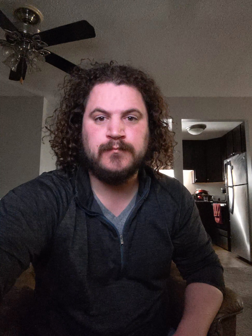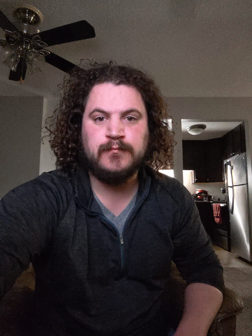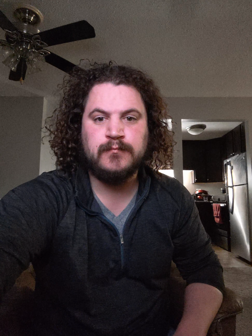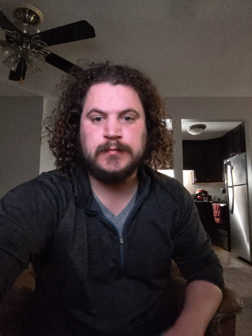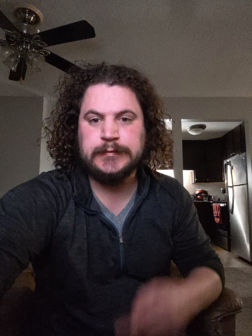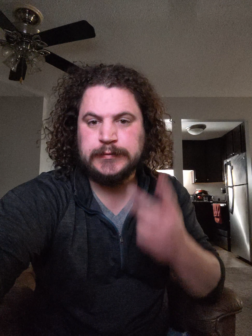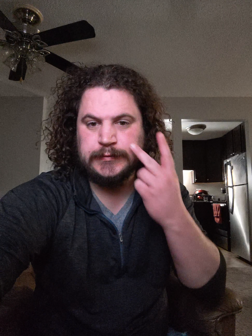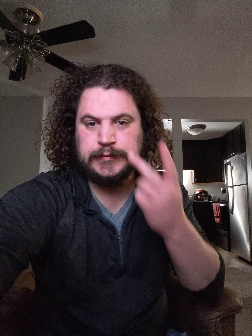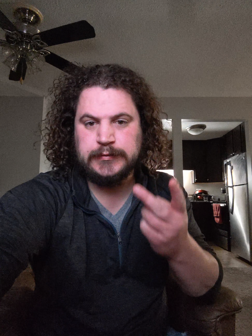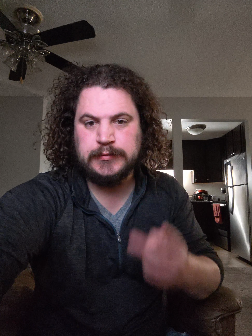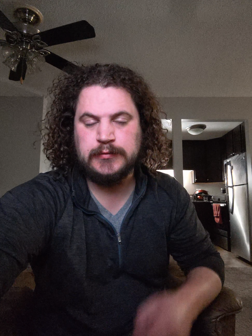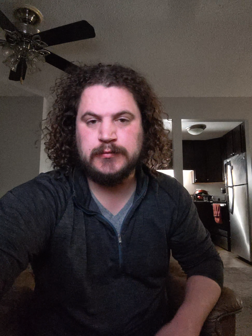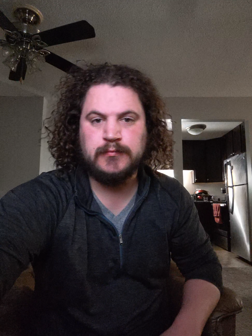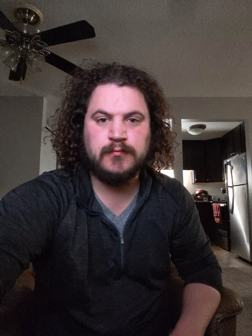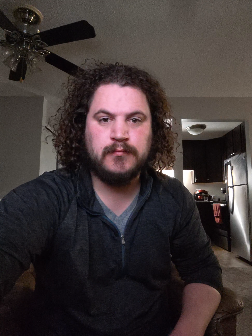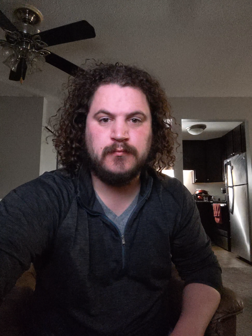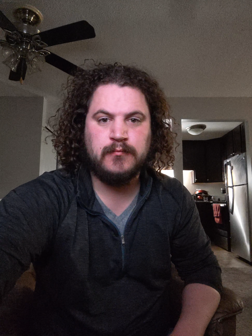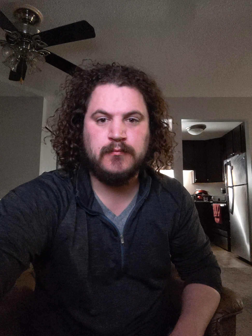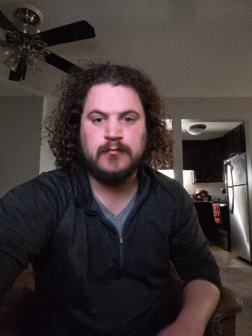see